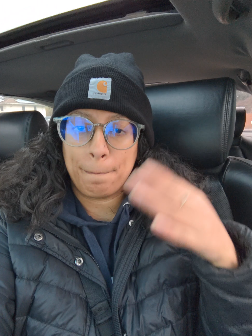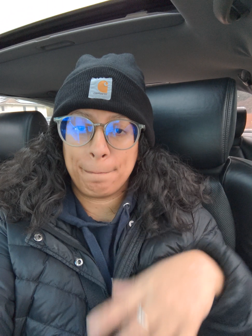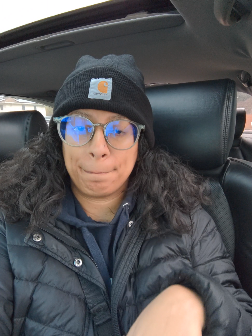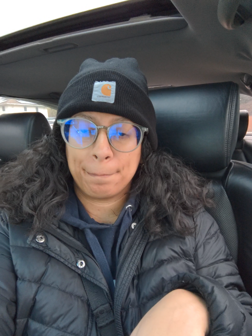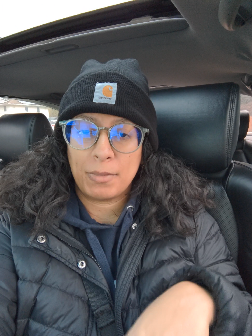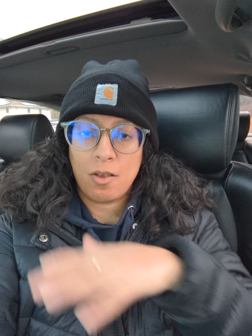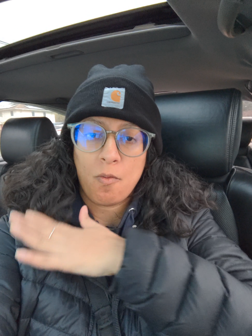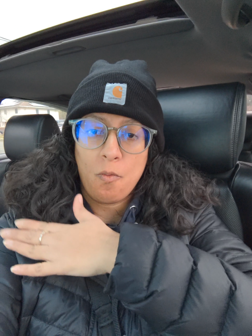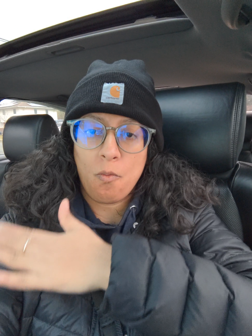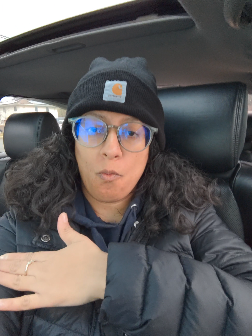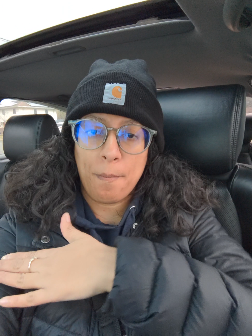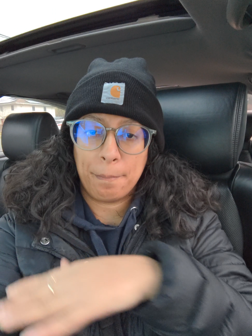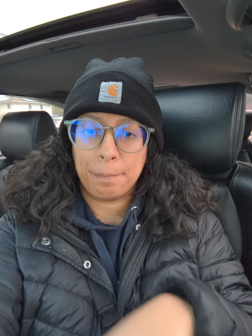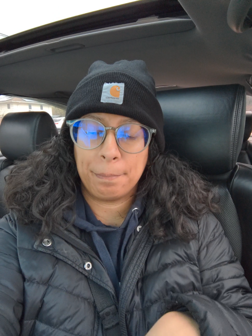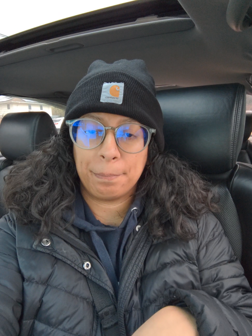arm